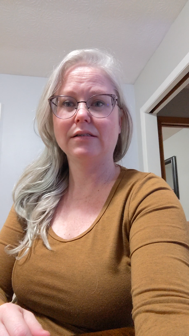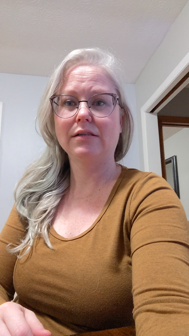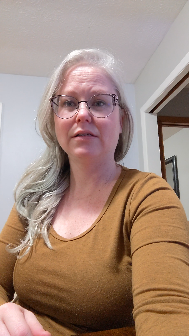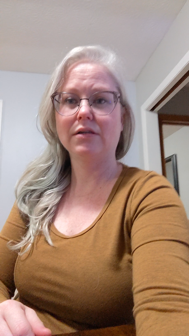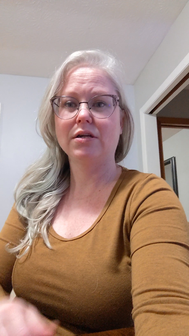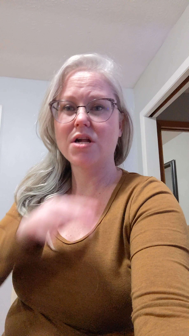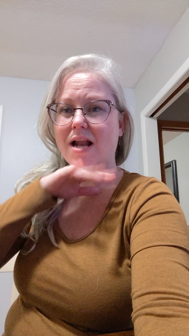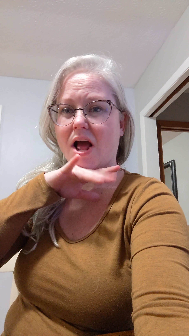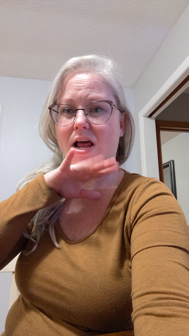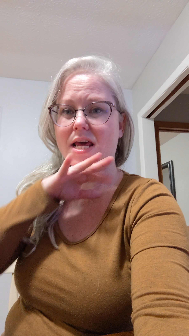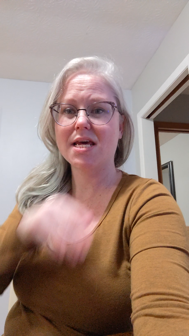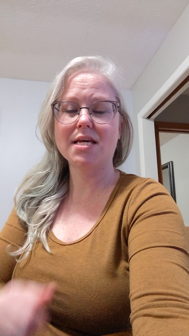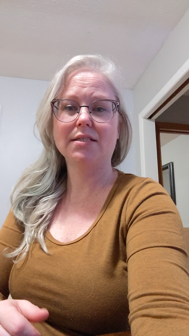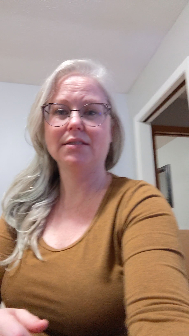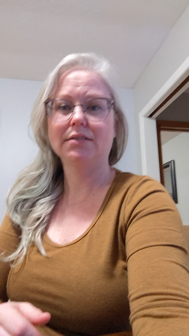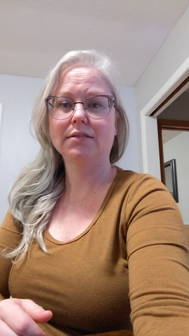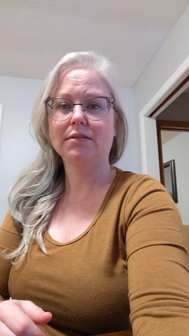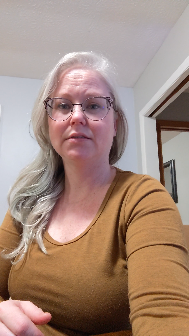naughty